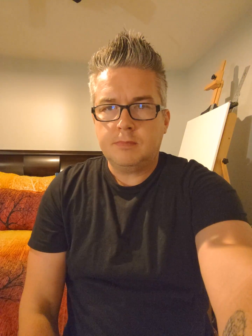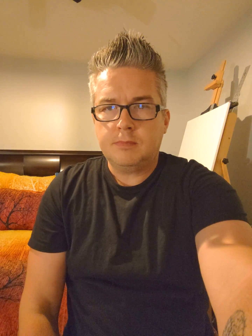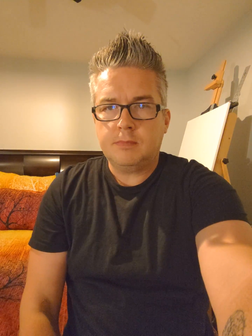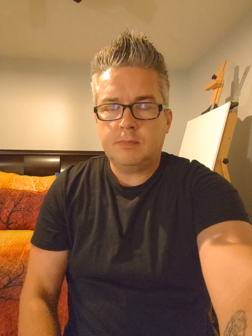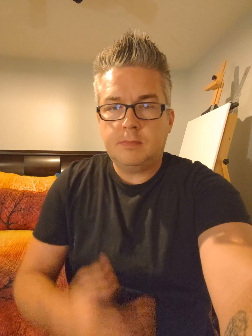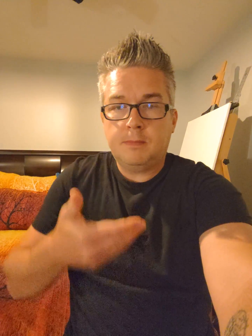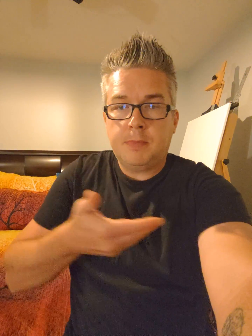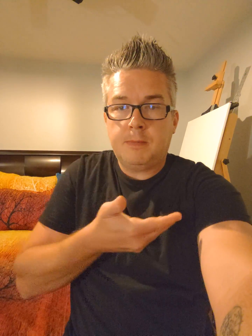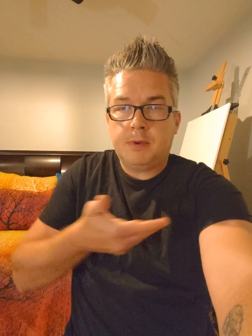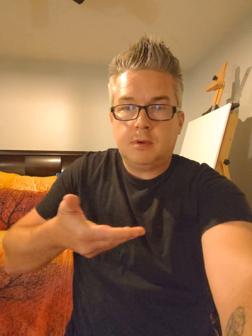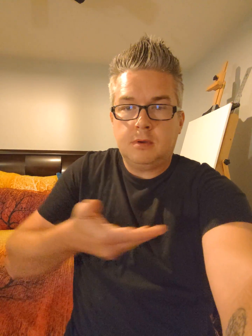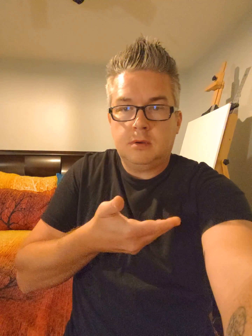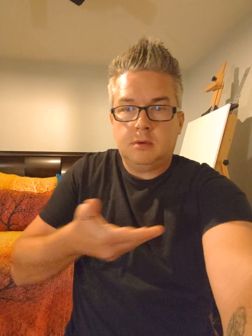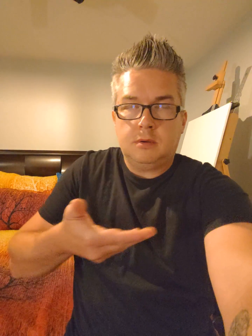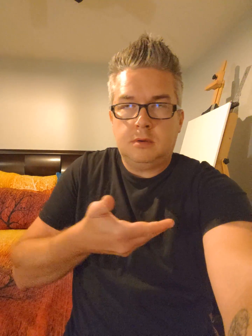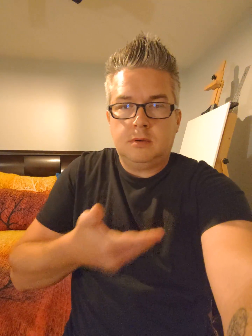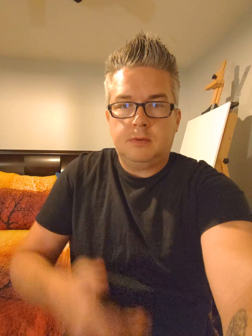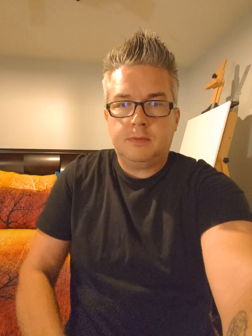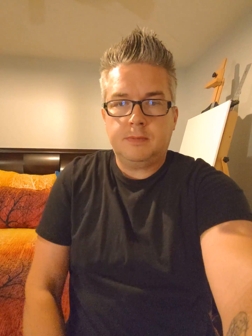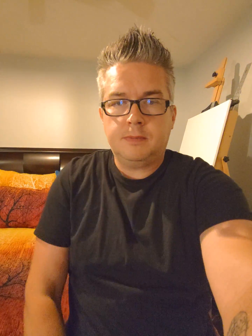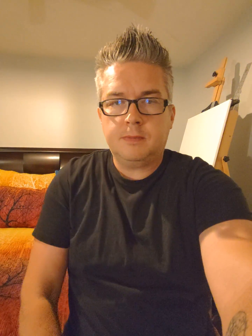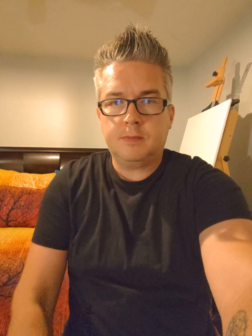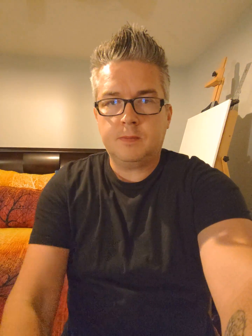baby